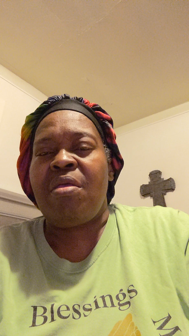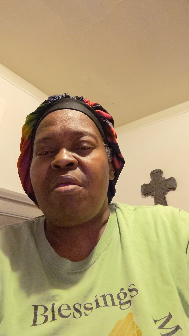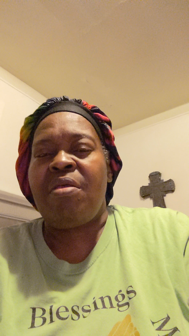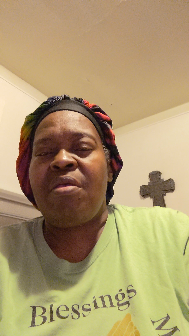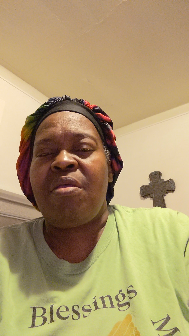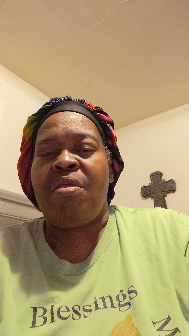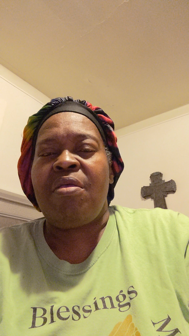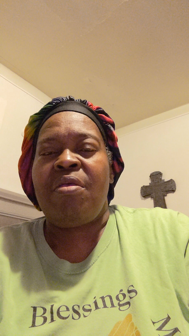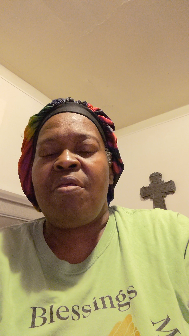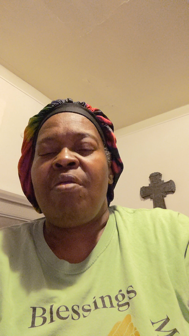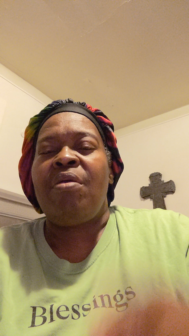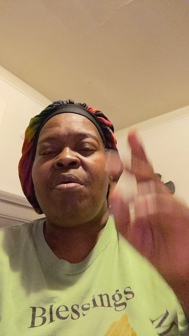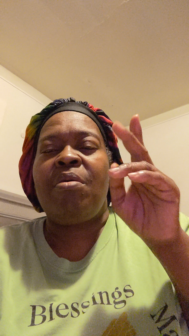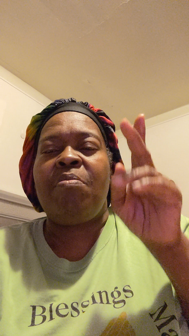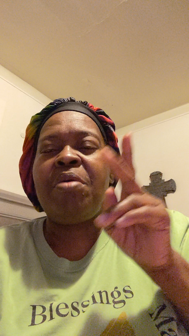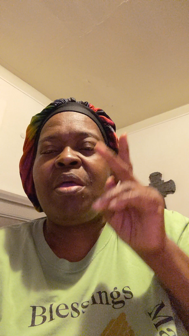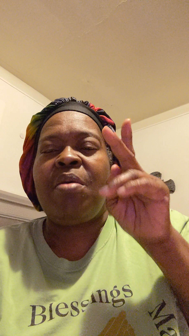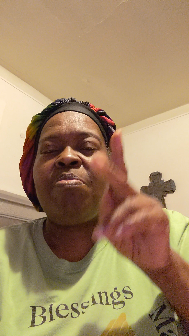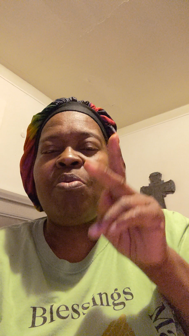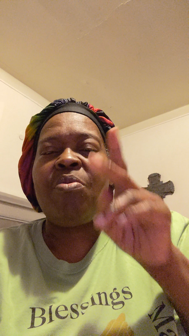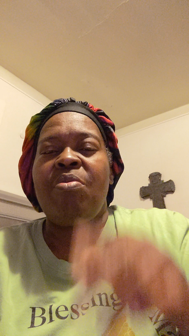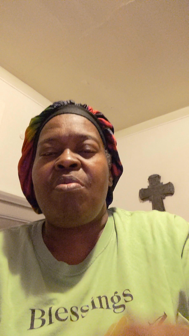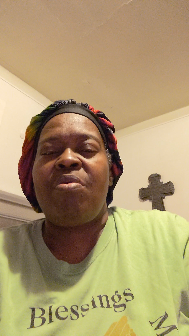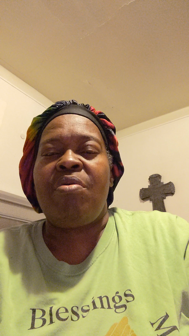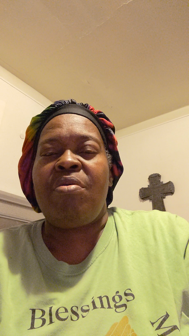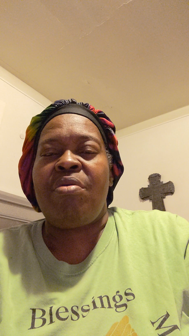people